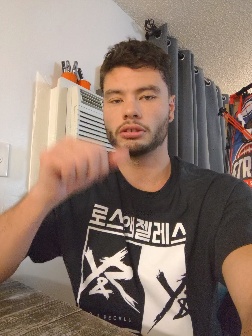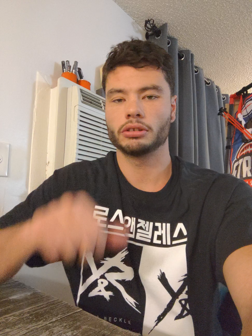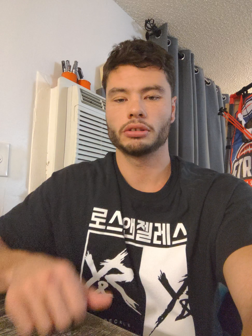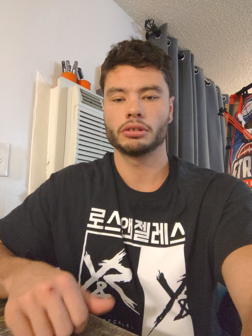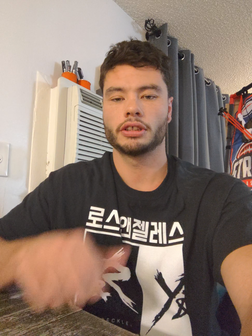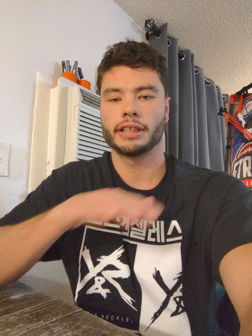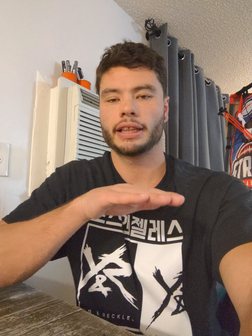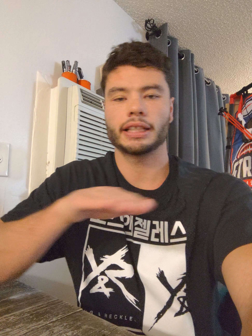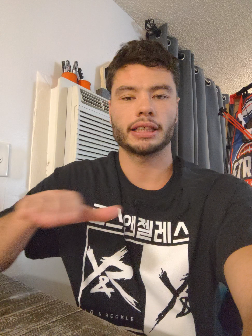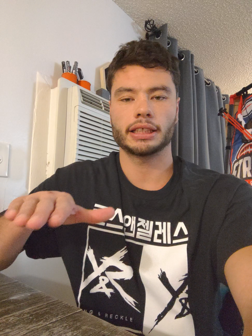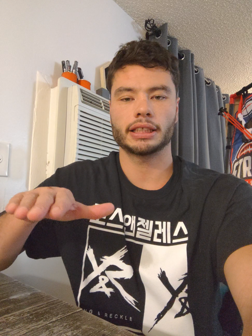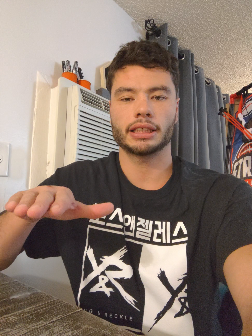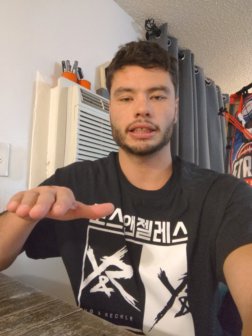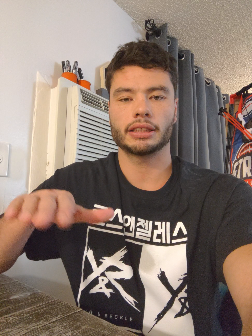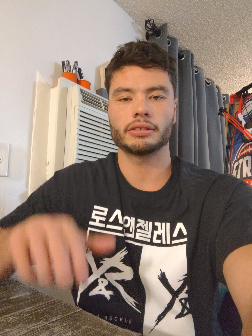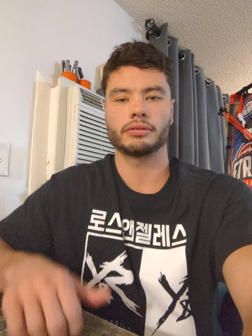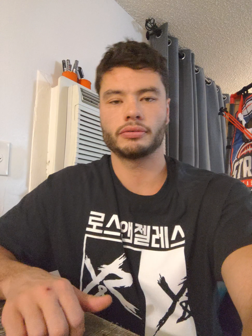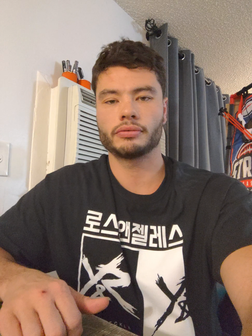clean